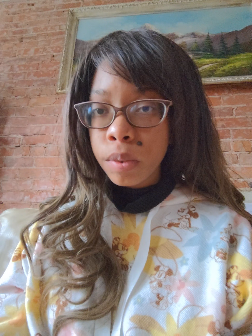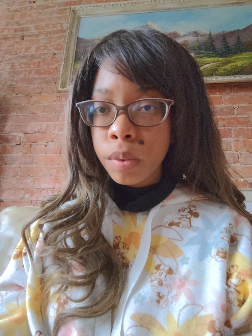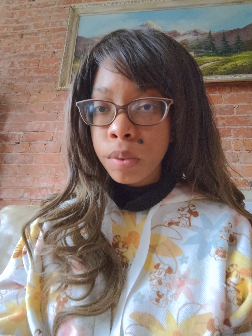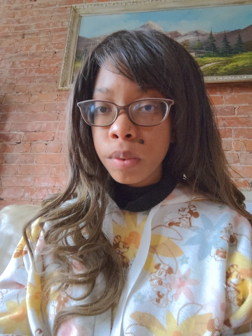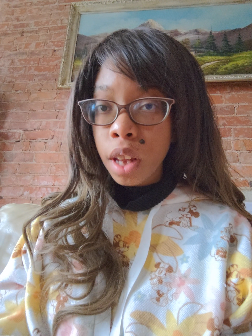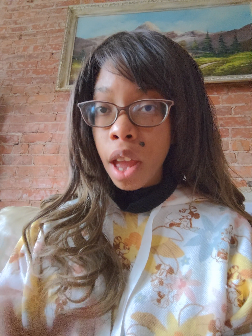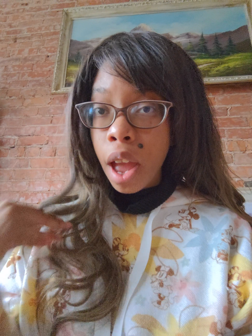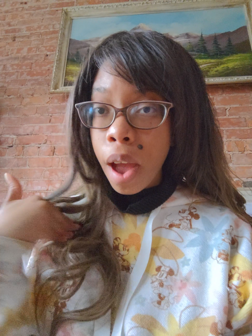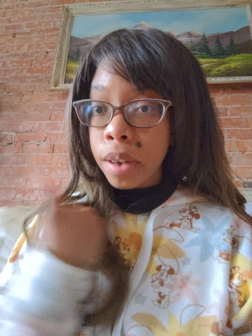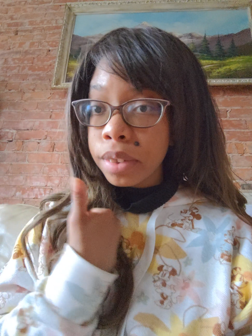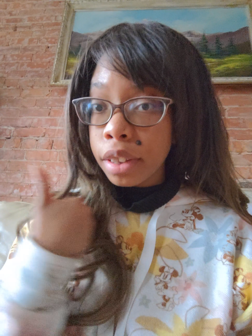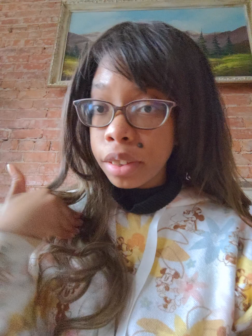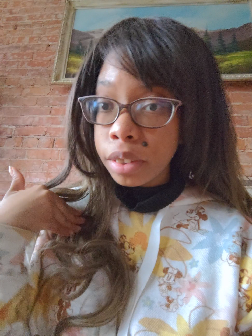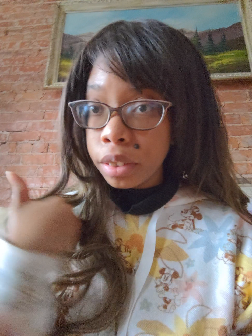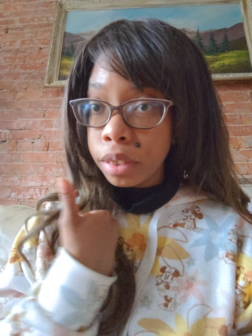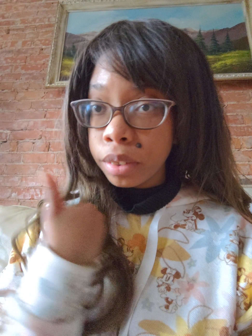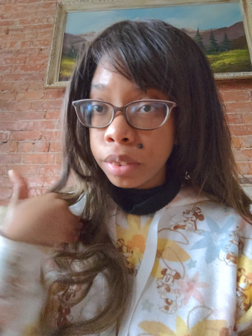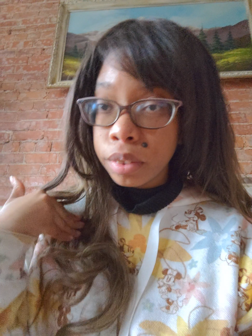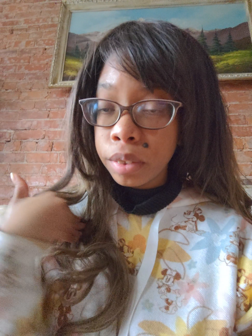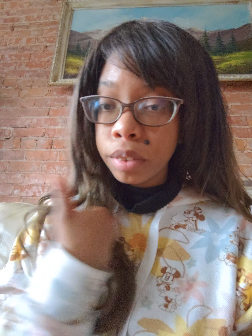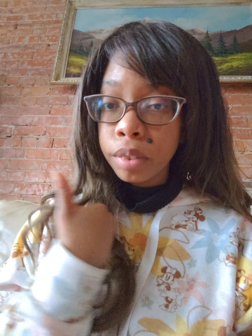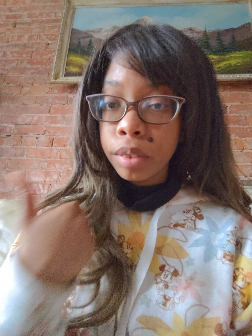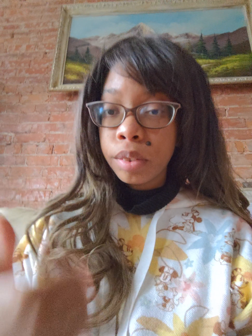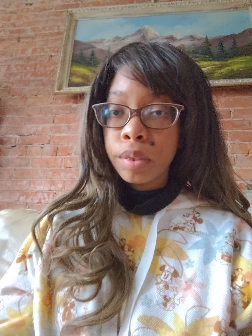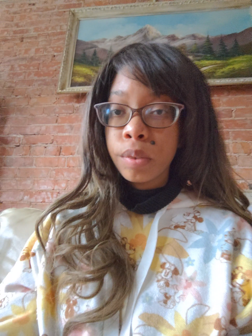animal